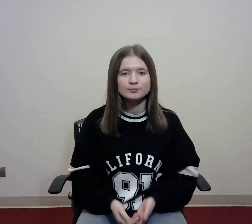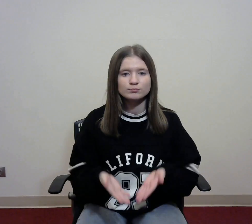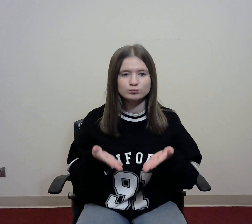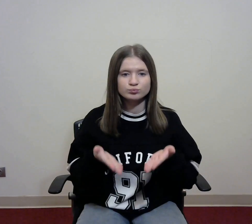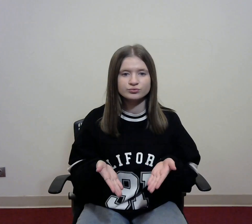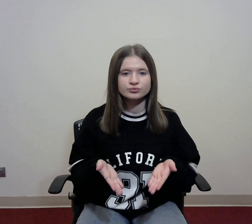burda